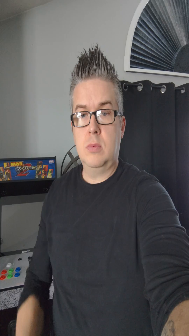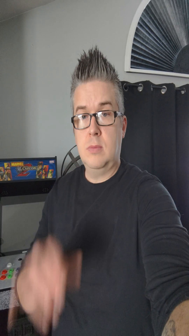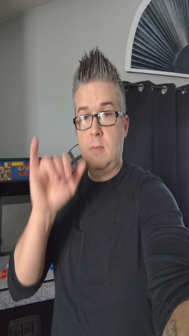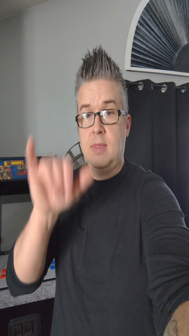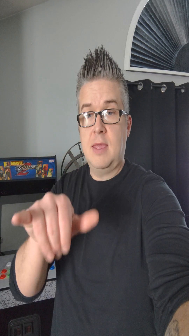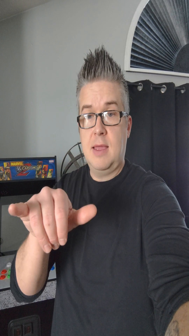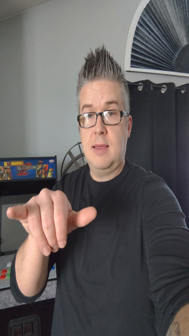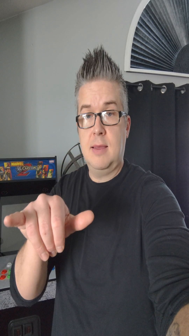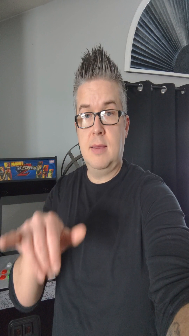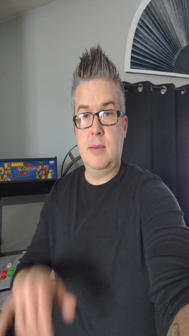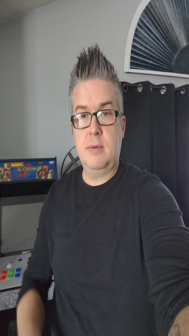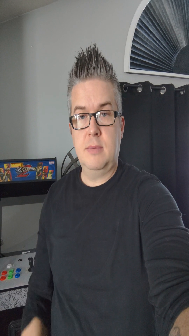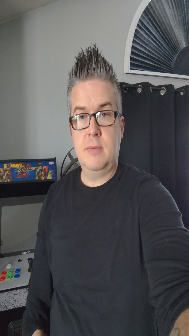that